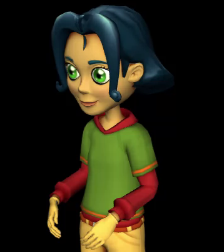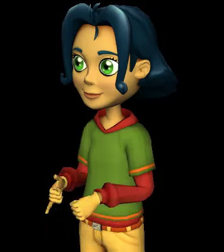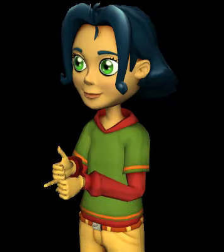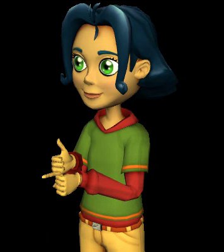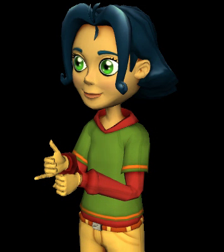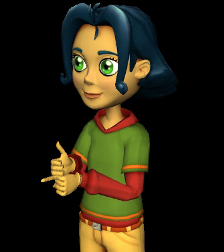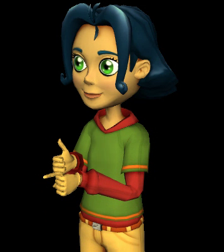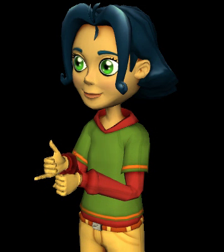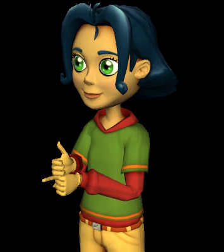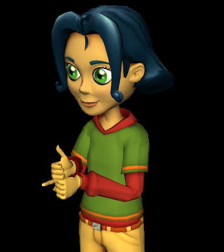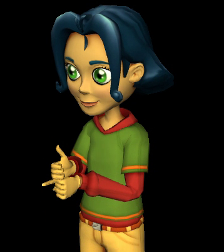قهوة